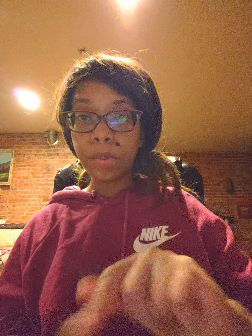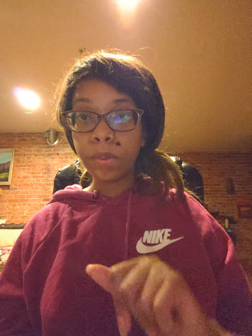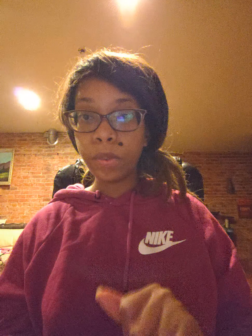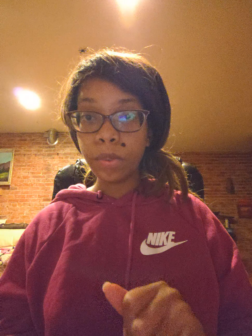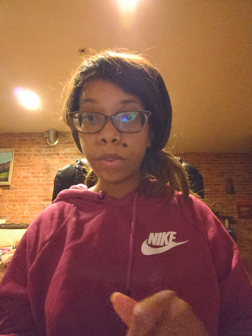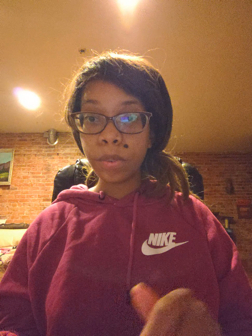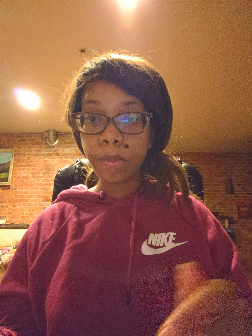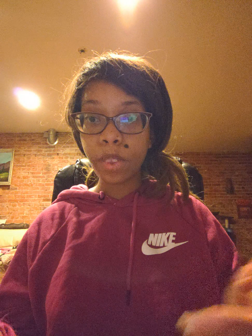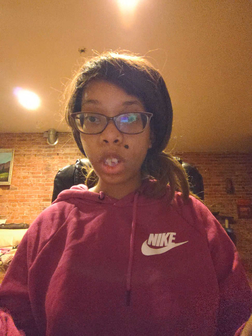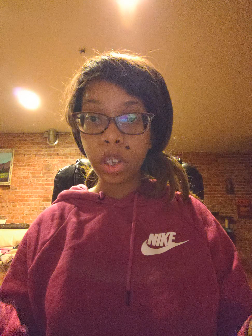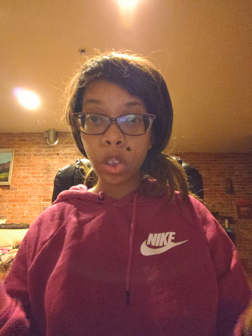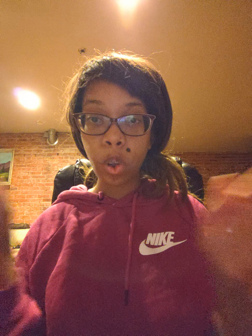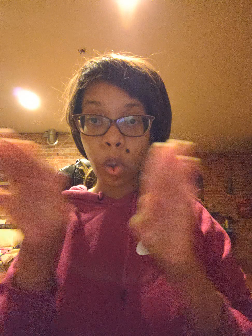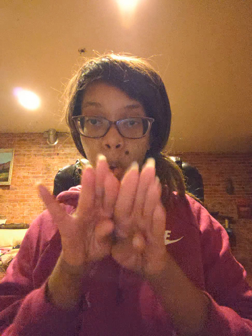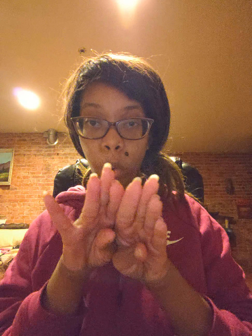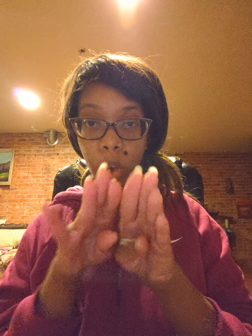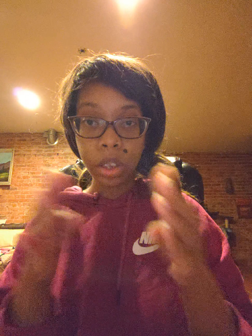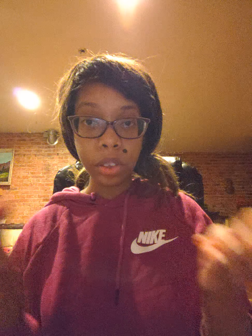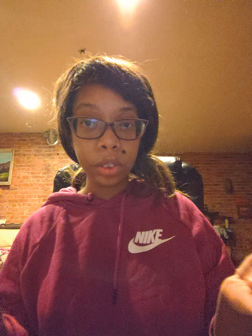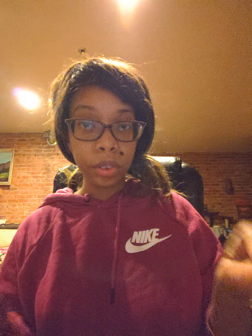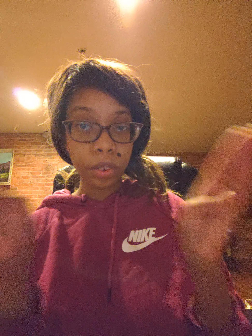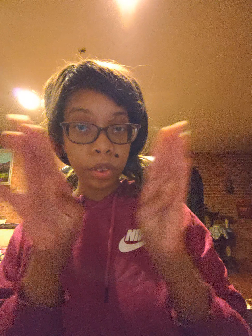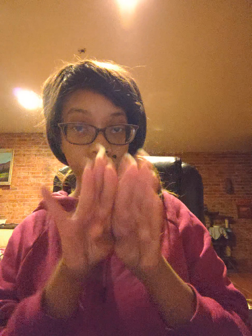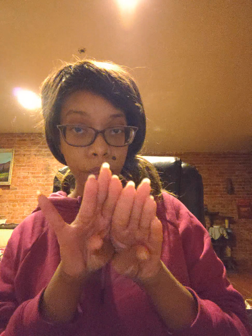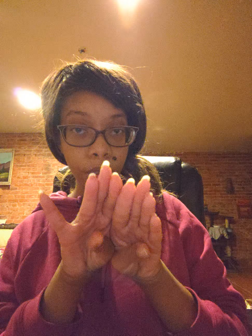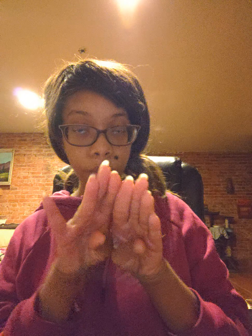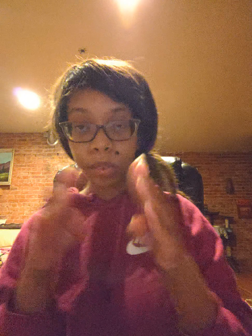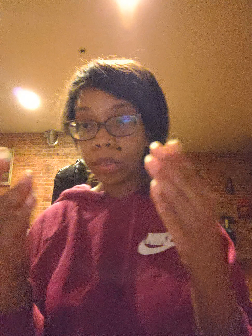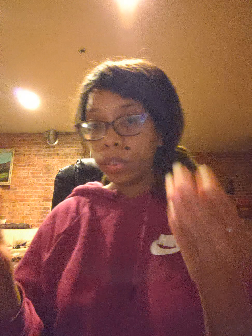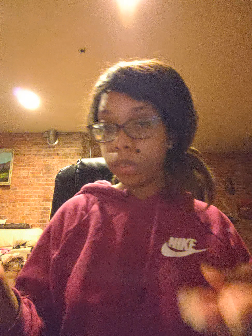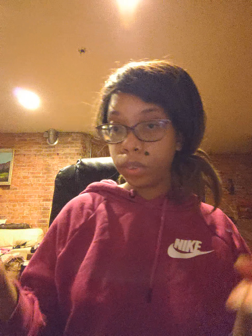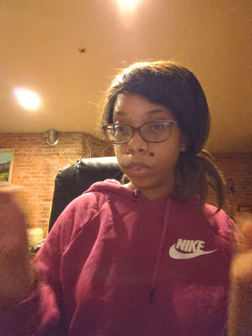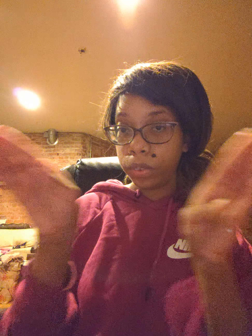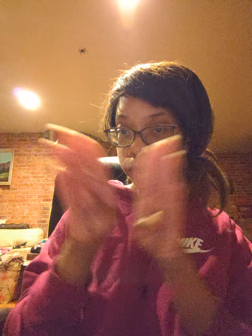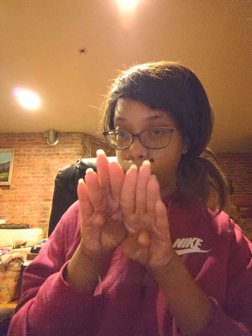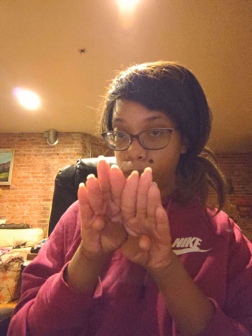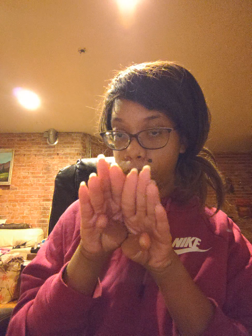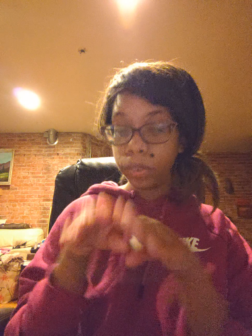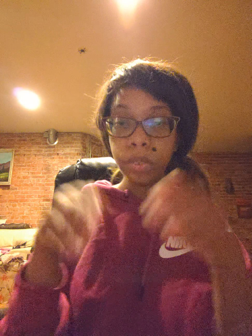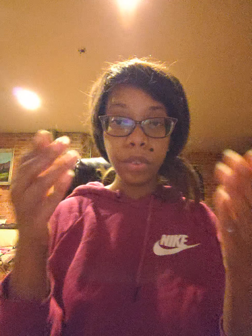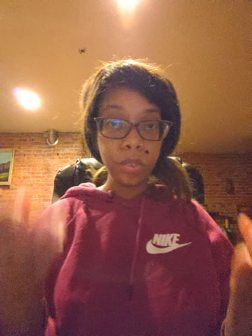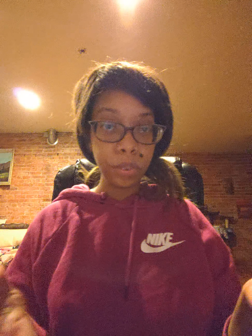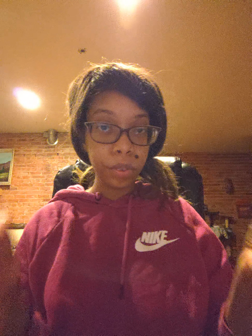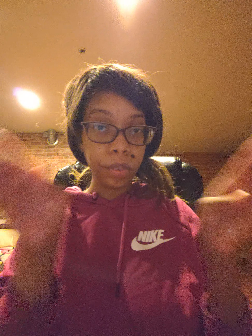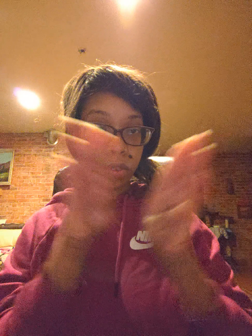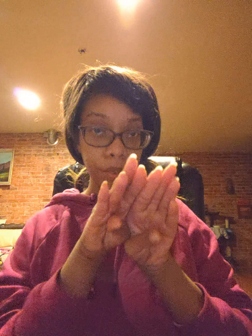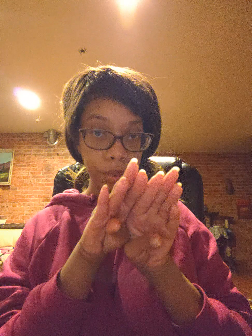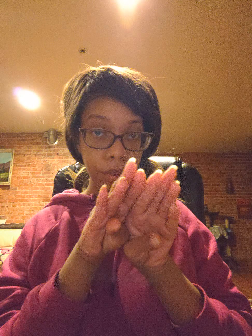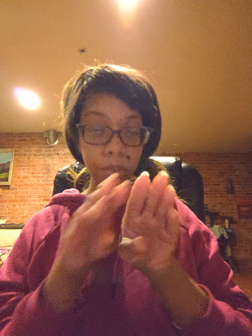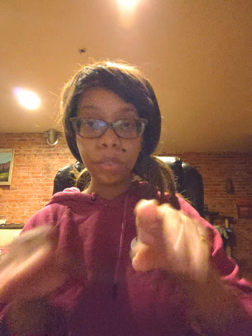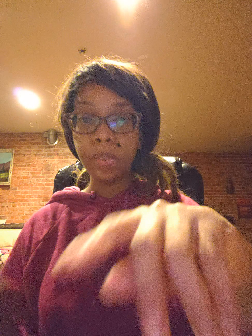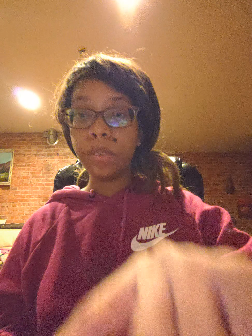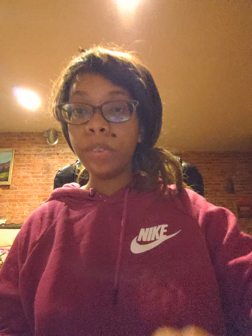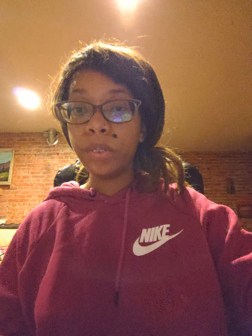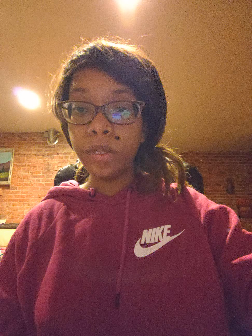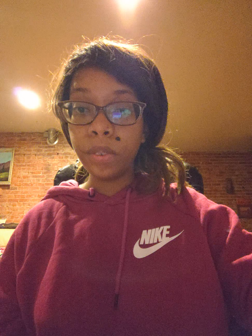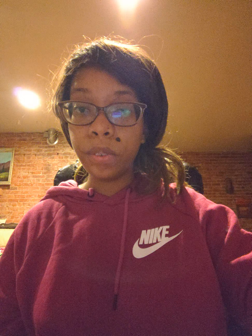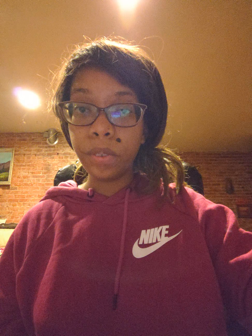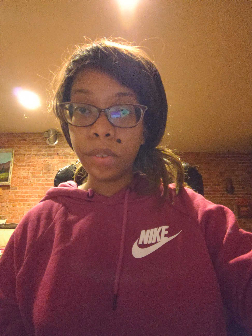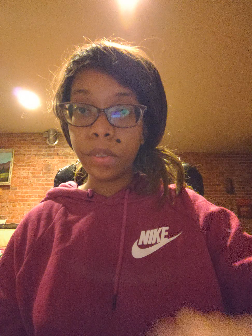close